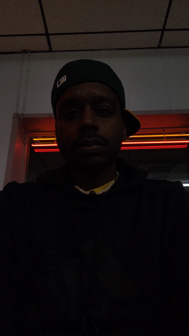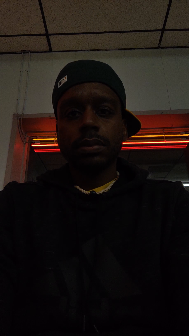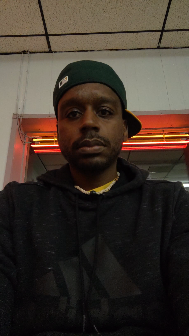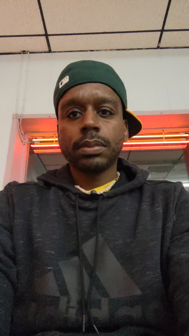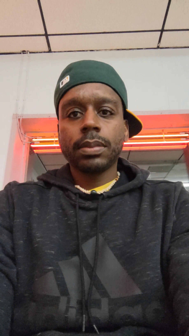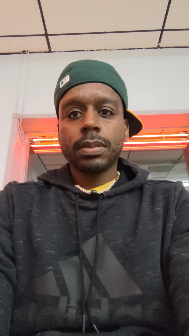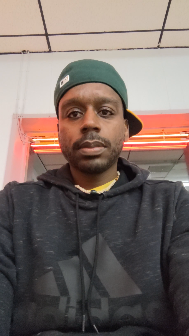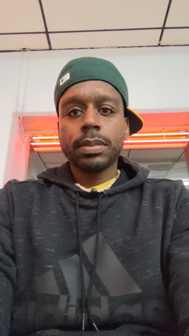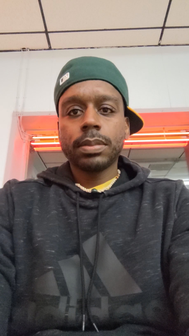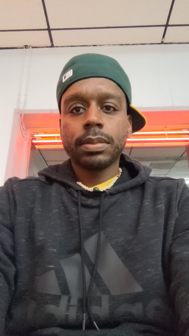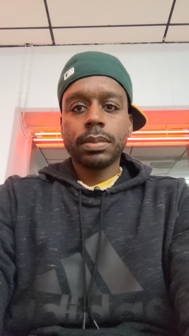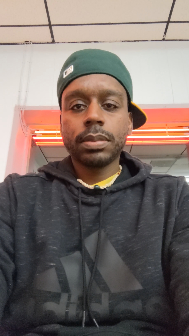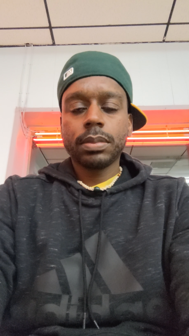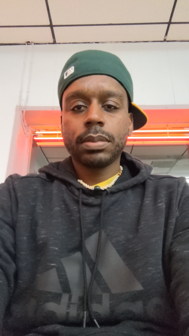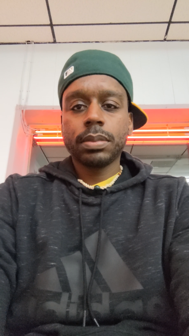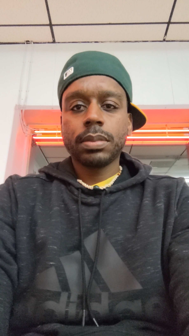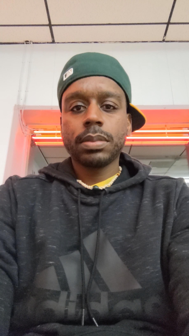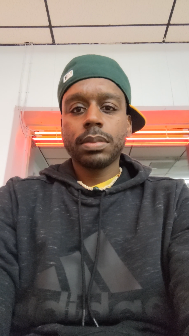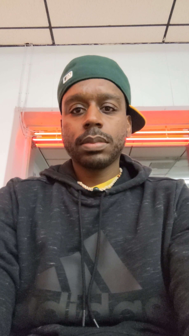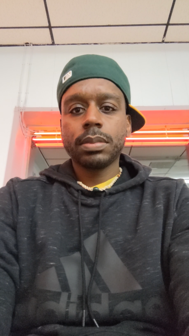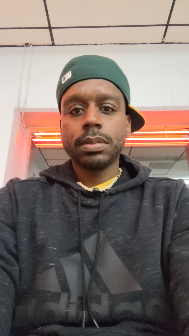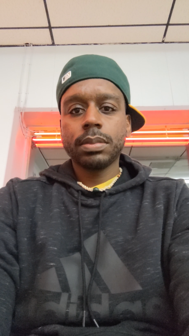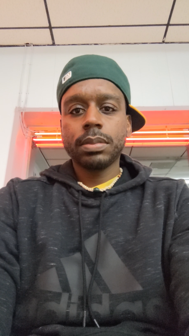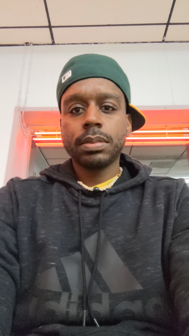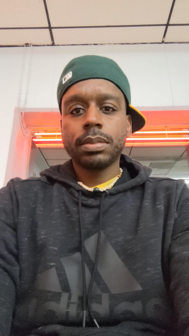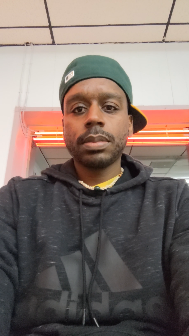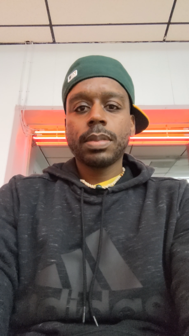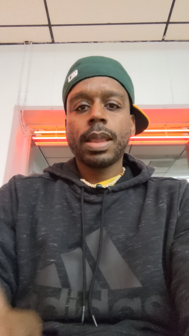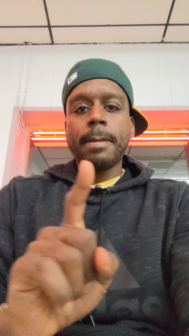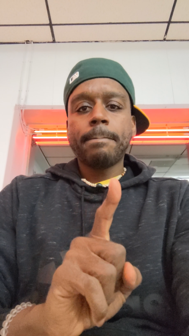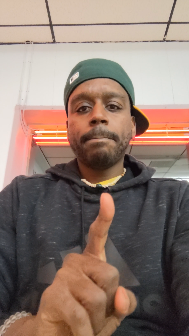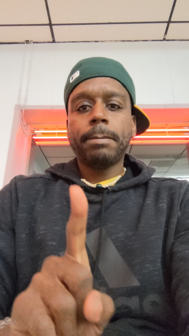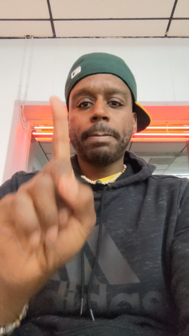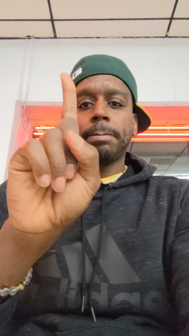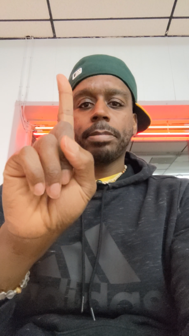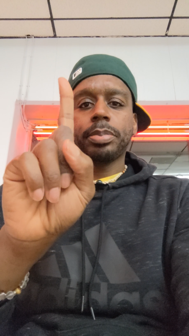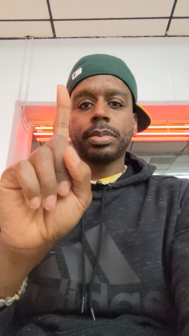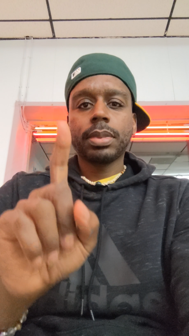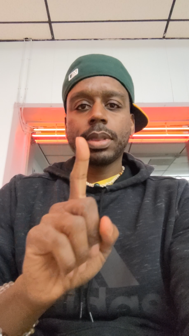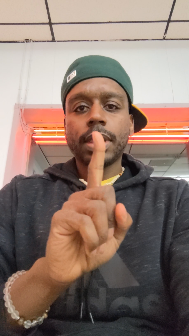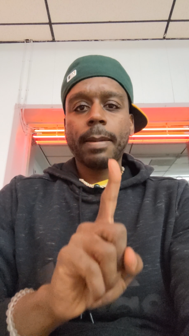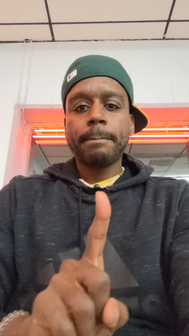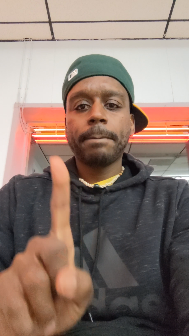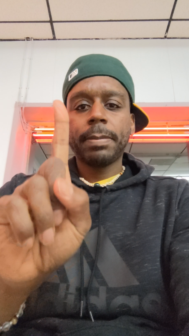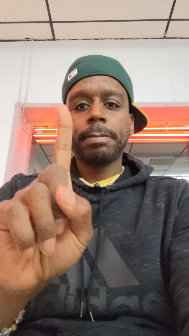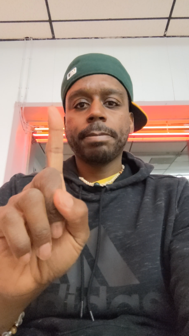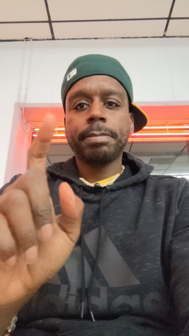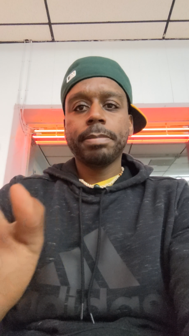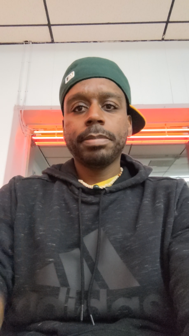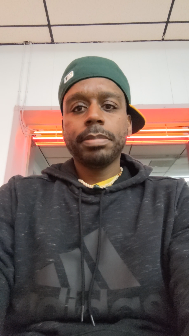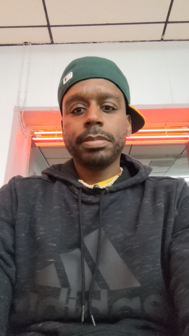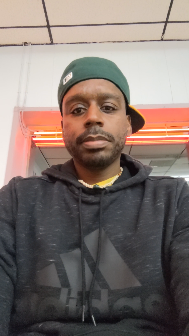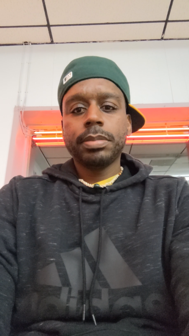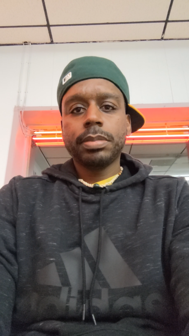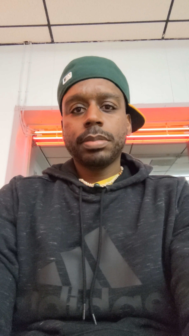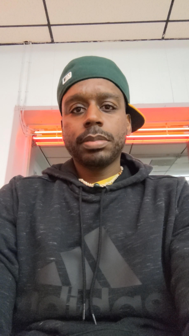bump